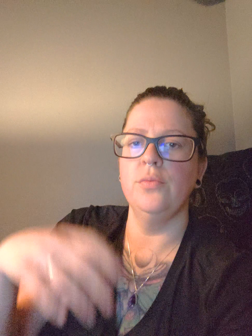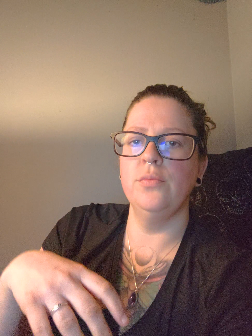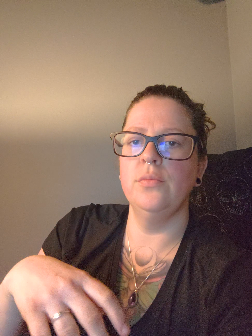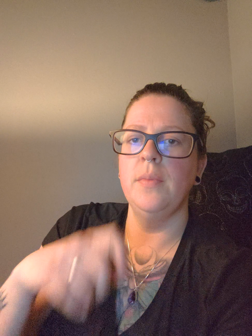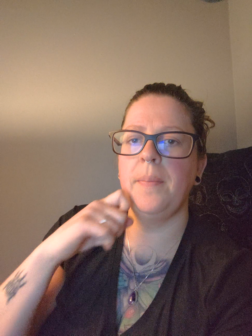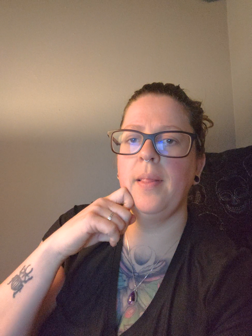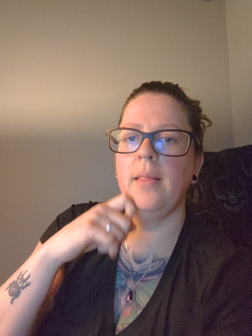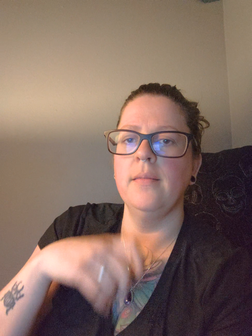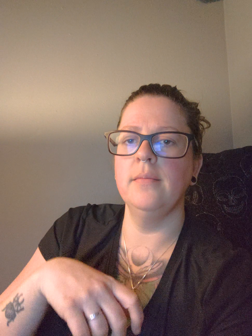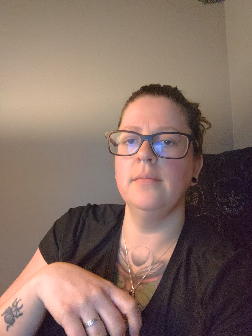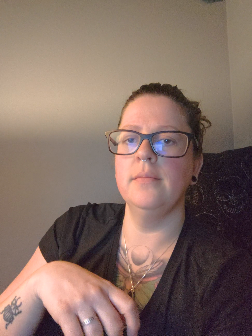apple